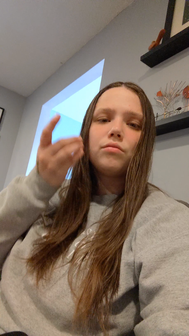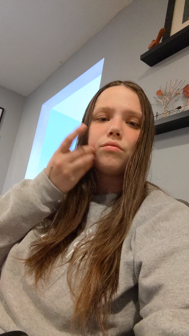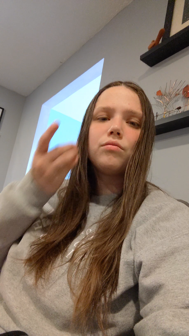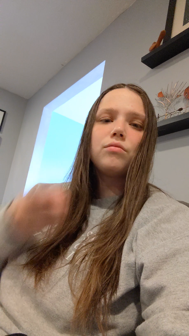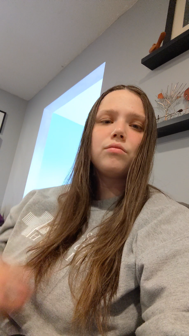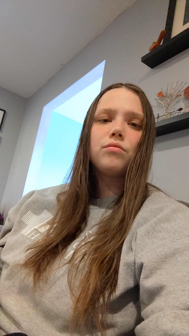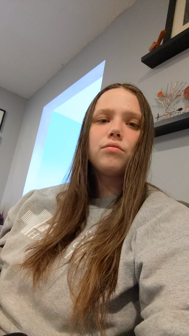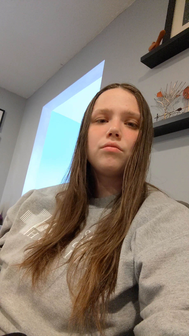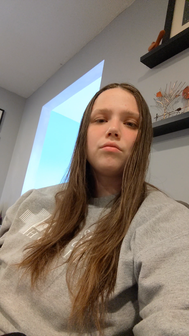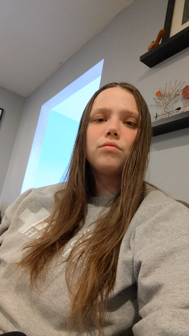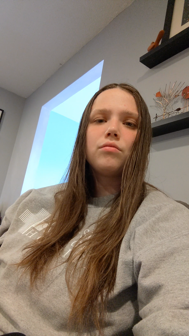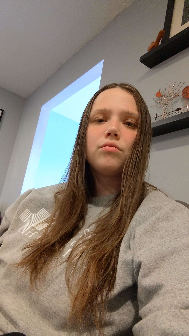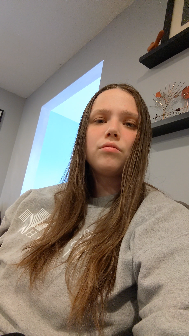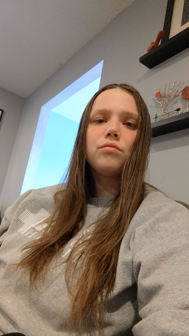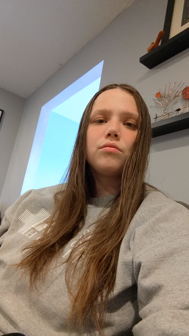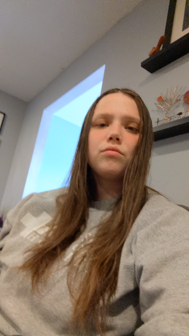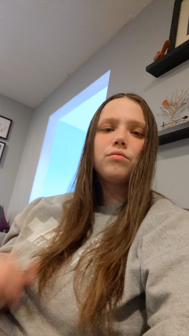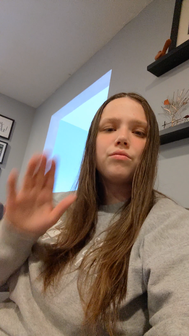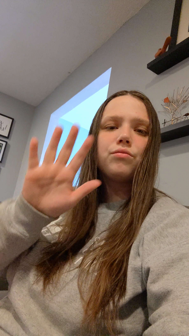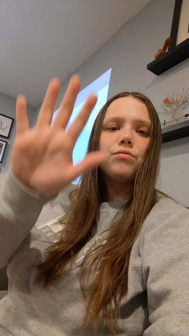give me five